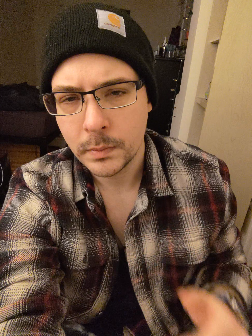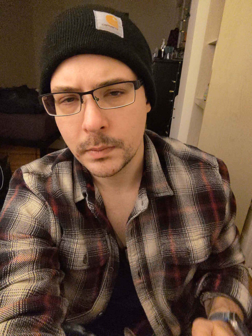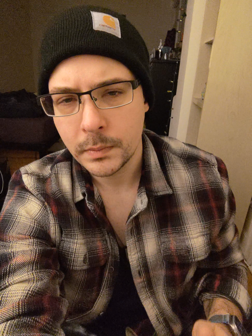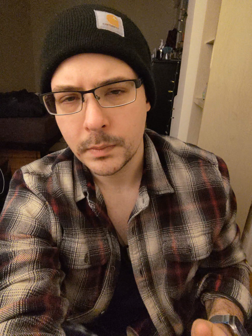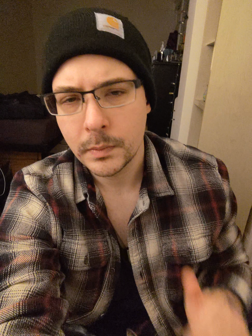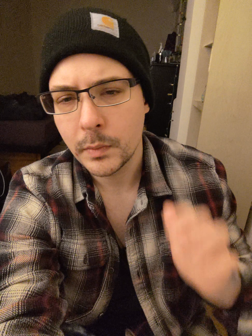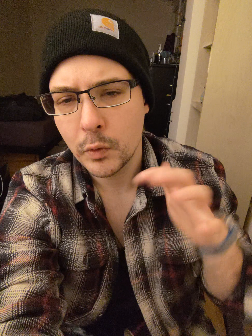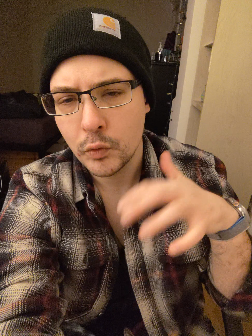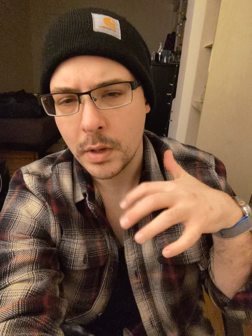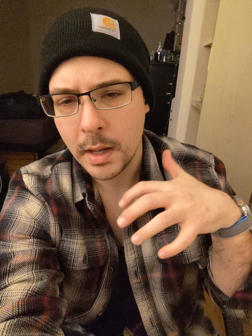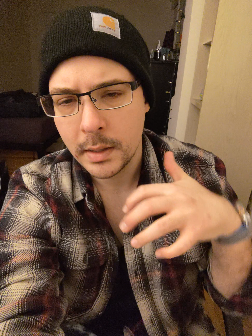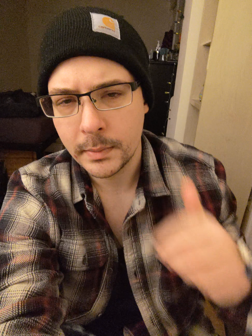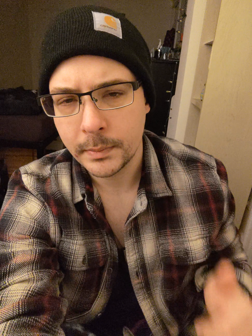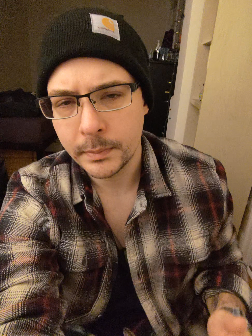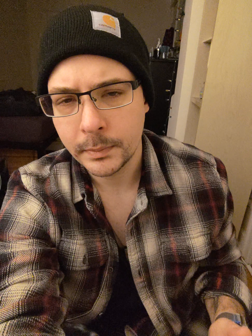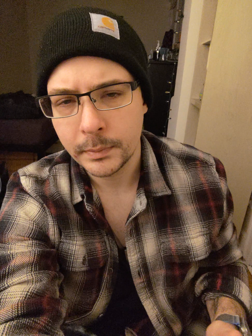rain